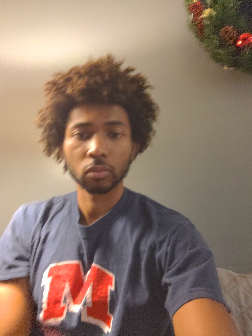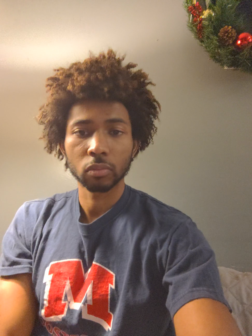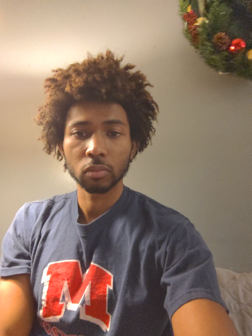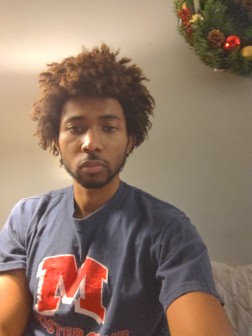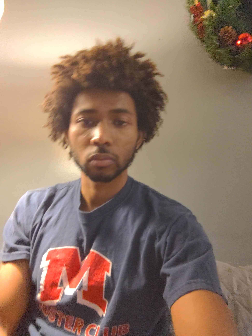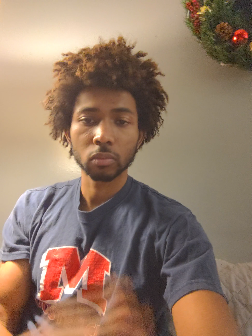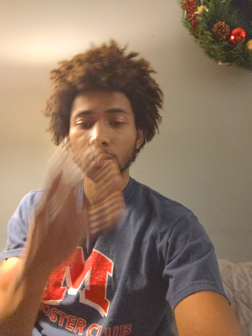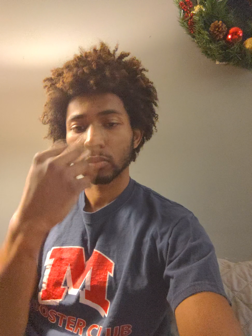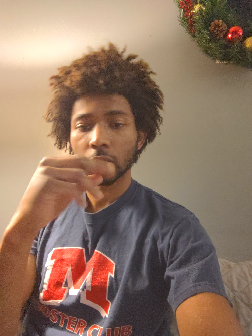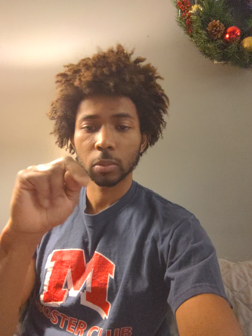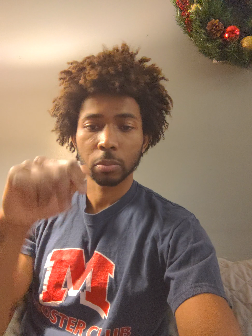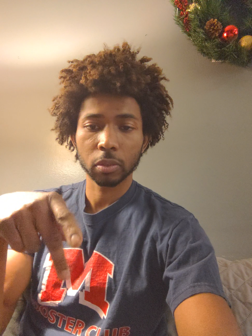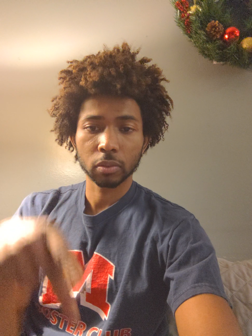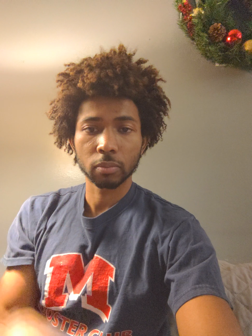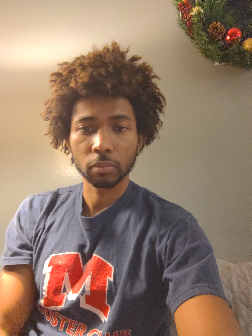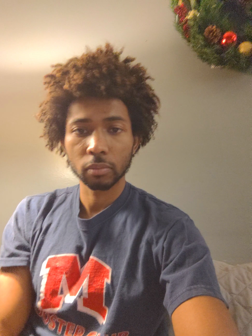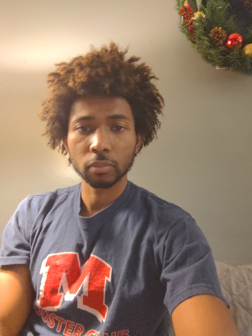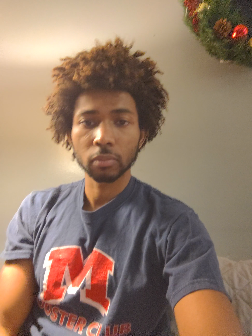nap